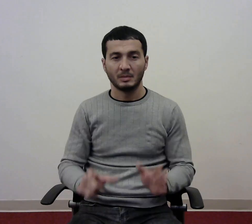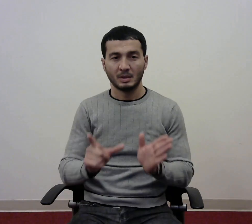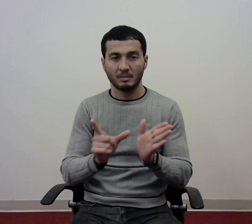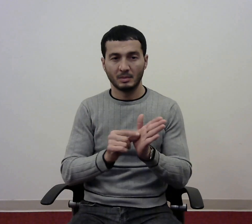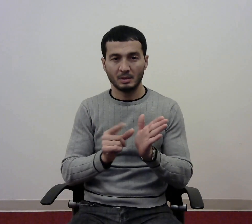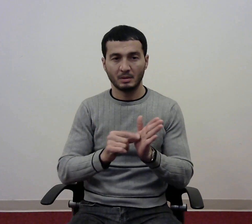pensiya